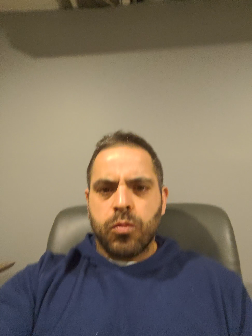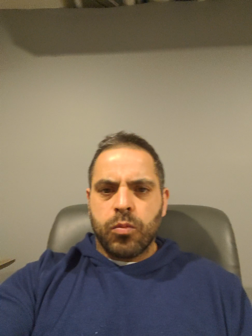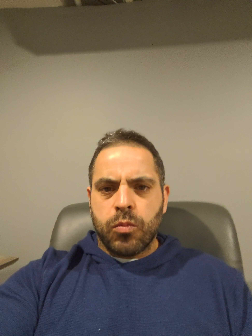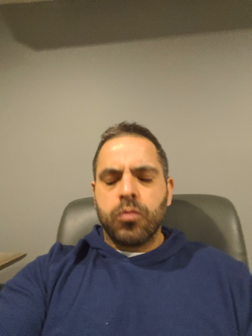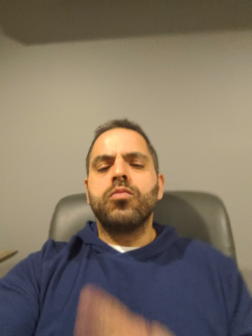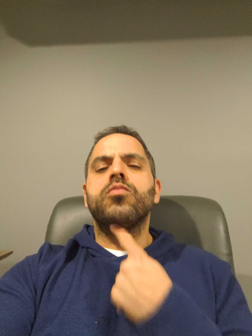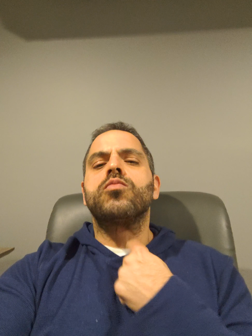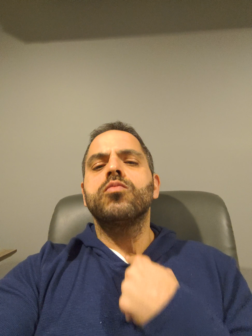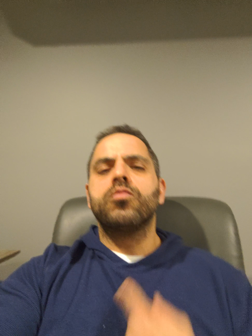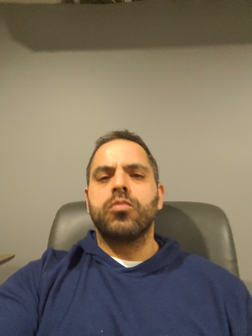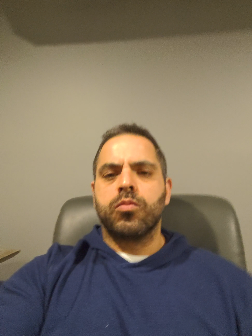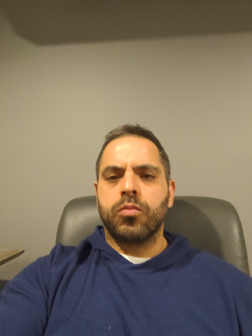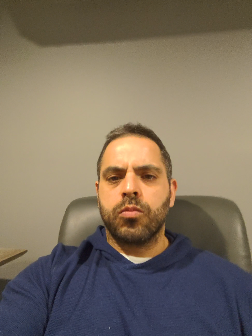thirsty